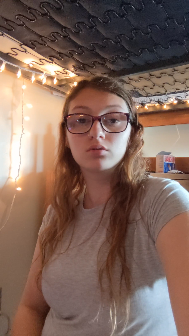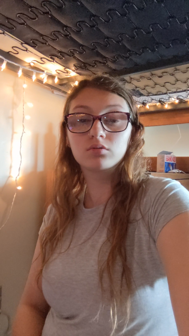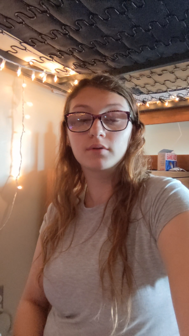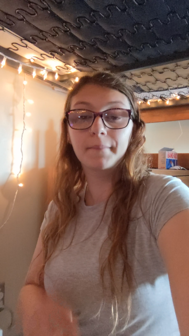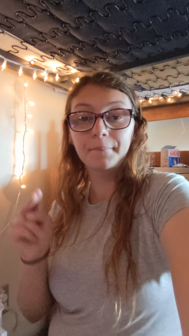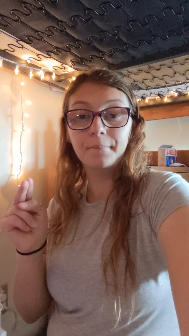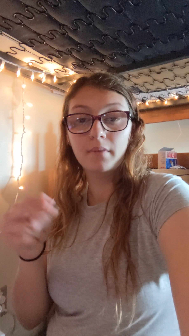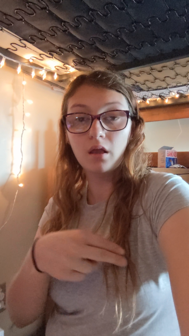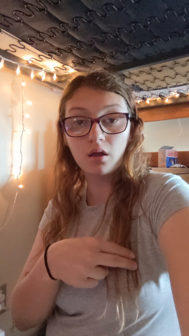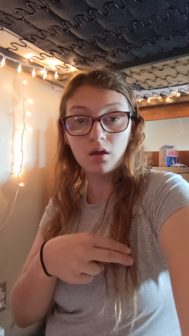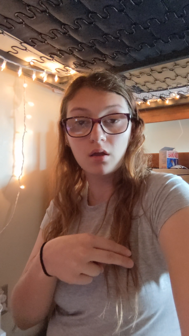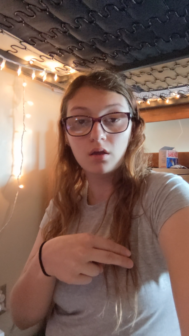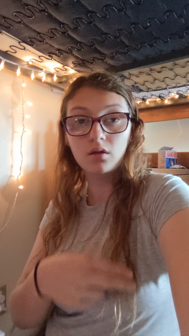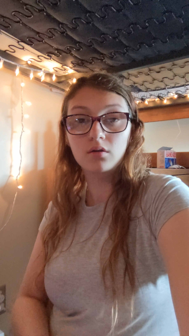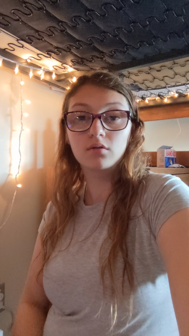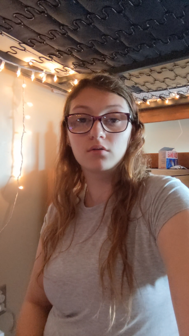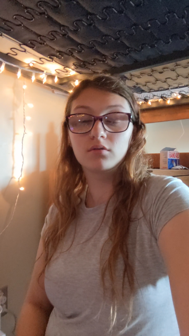belt